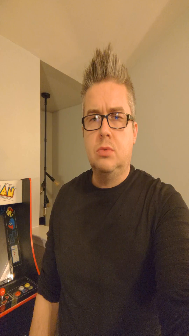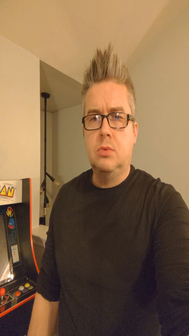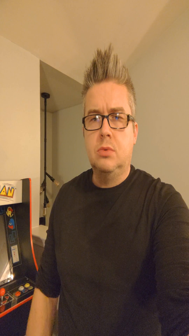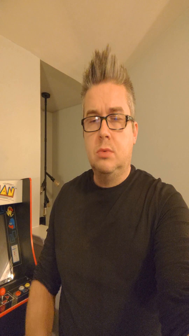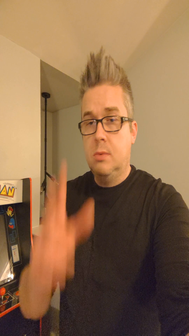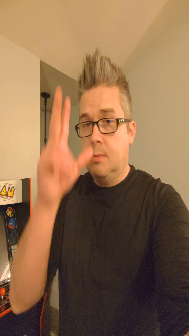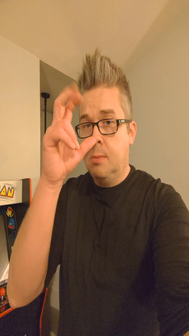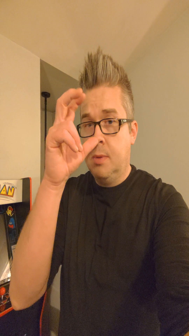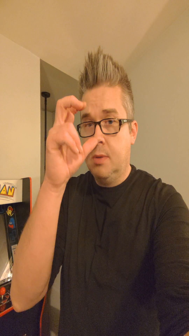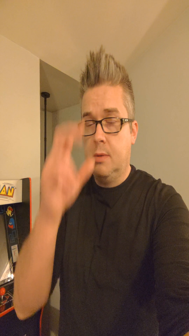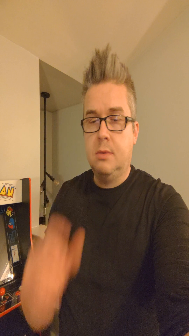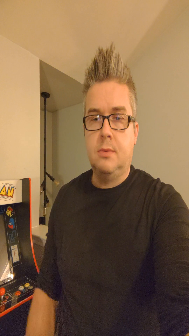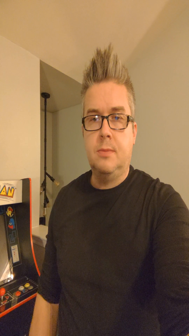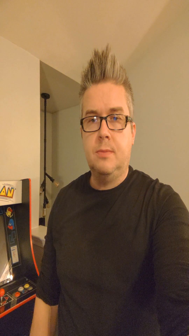bug